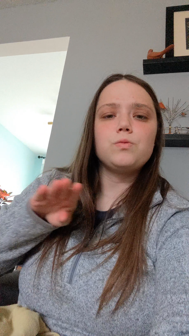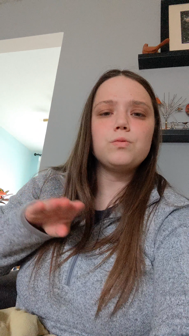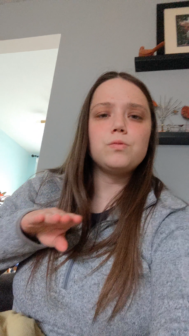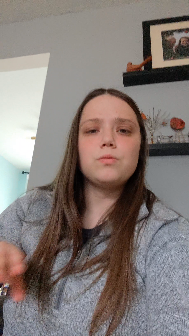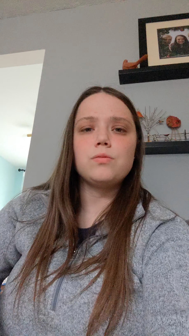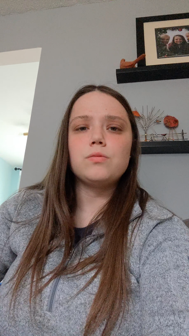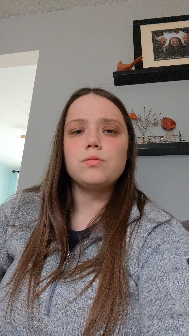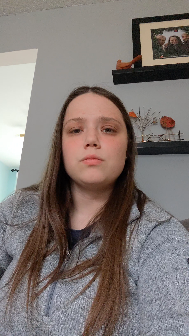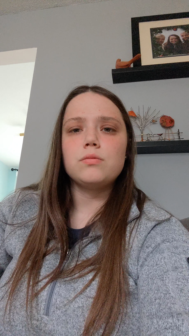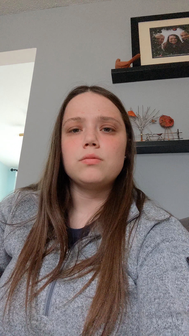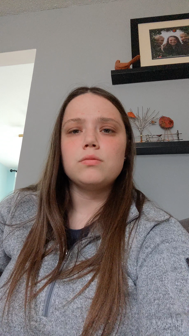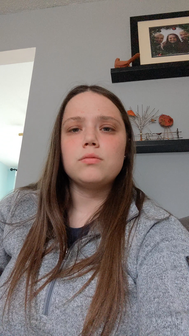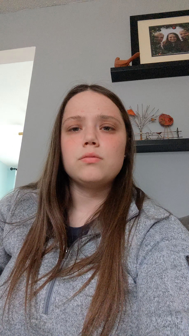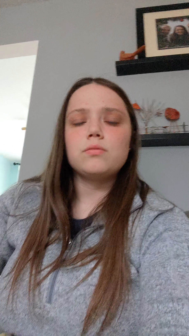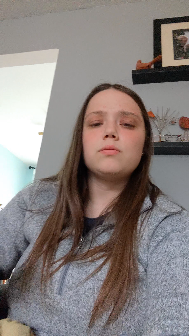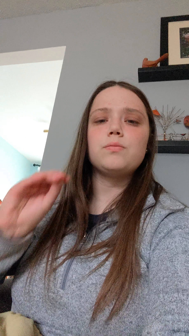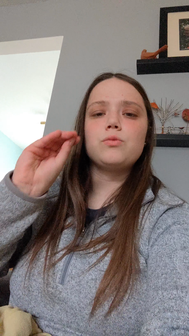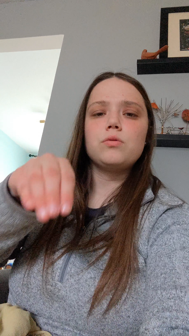put